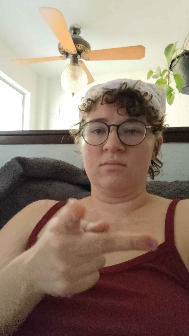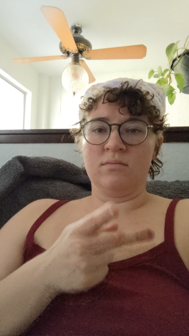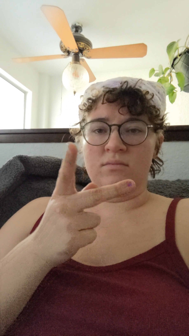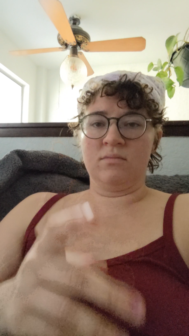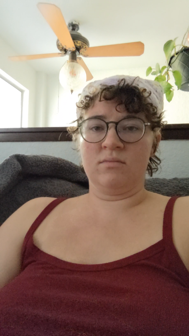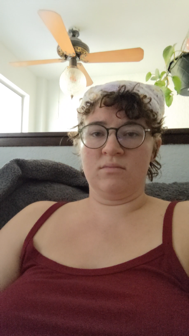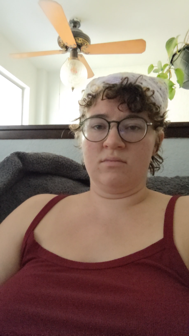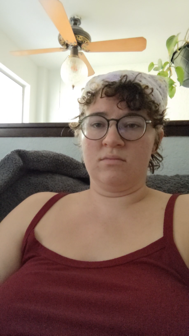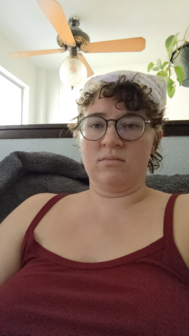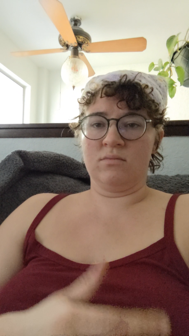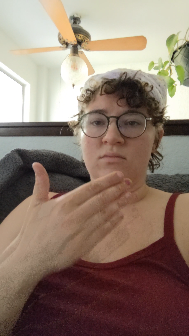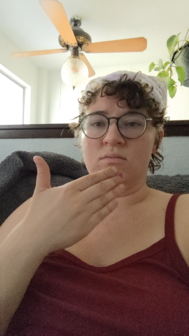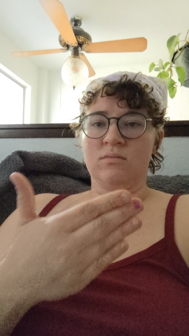good